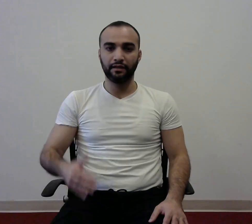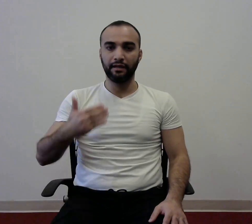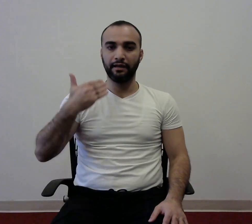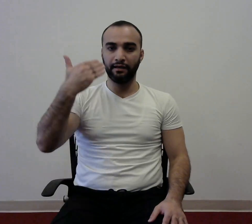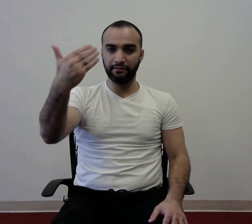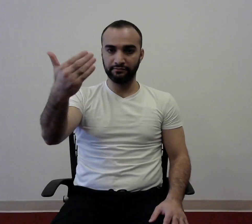siz